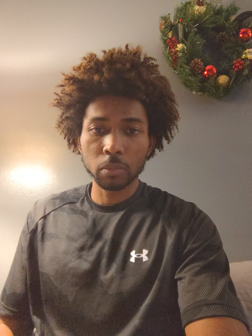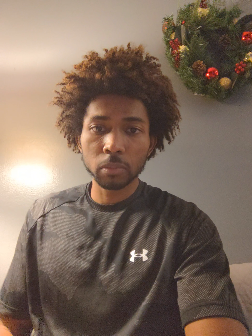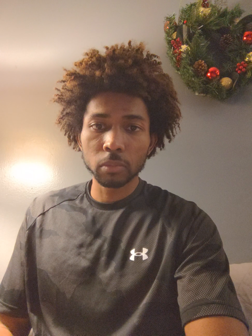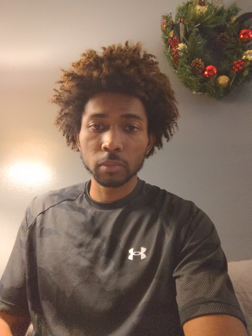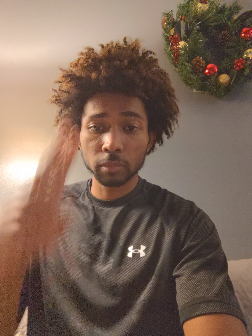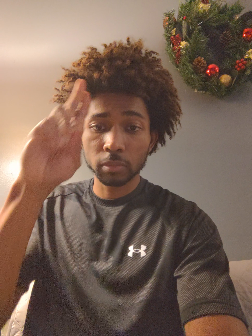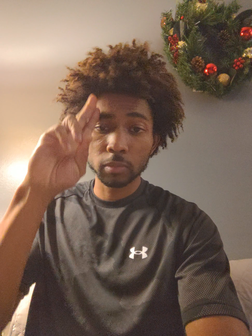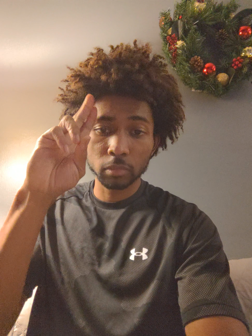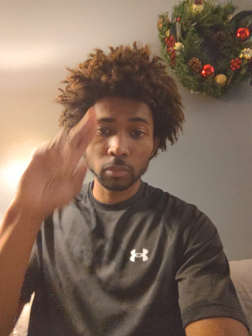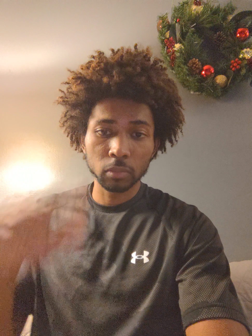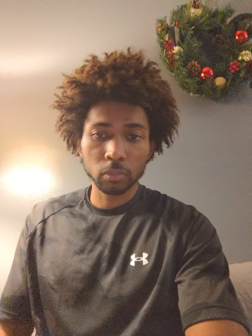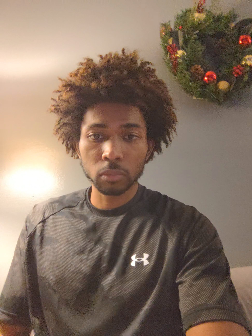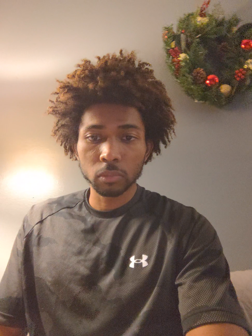uncle